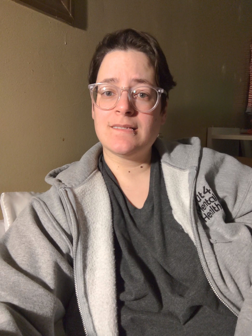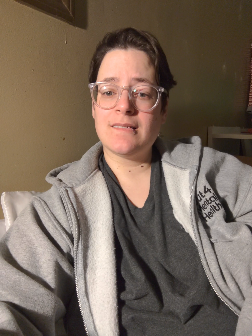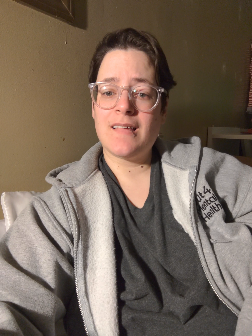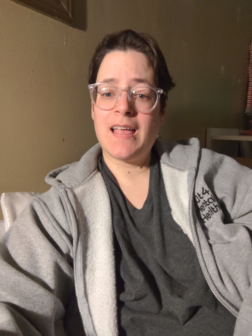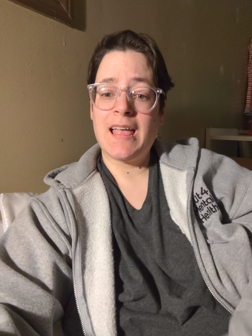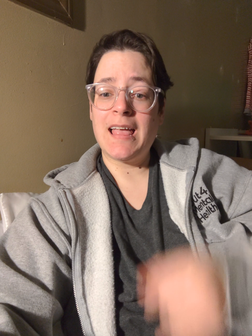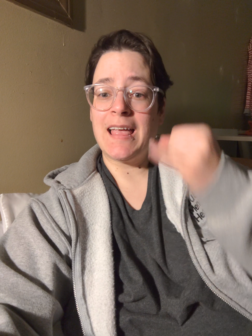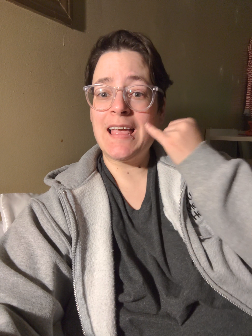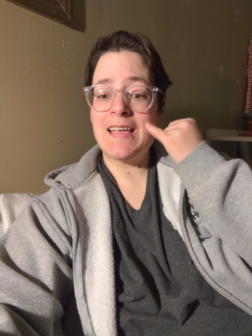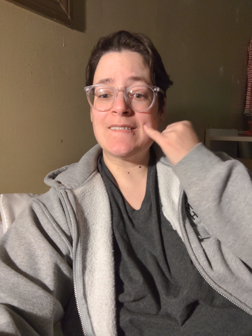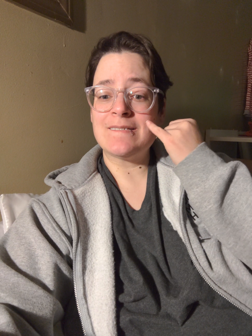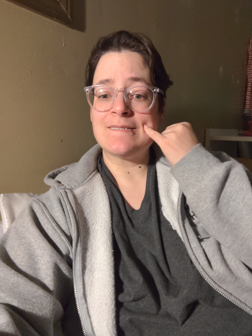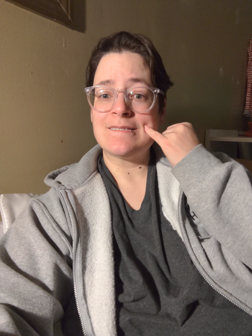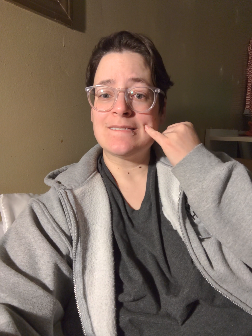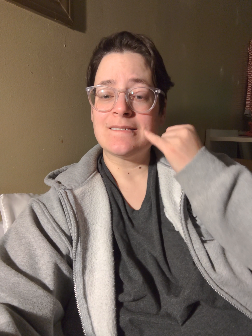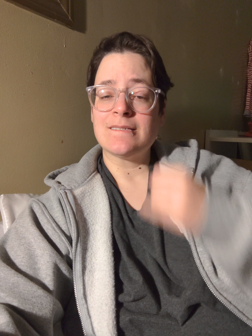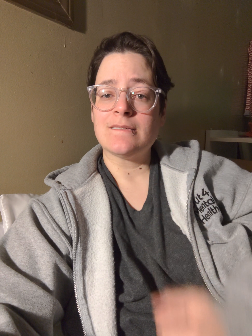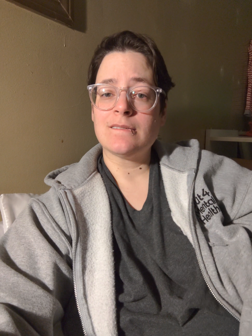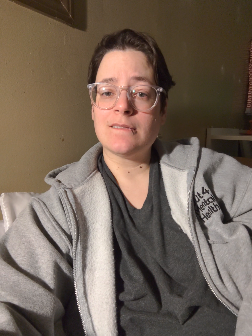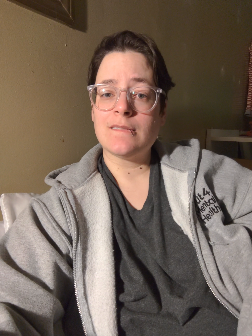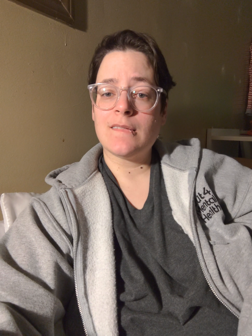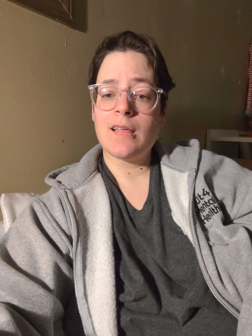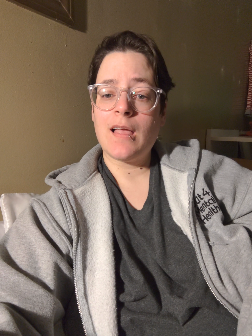if